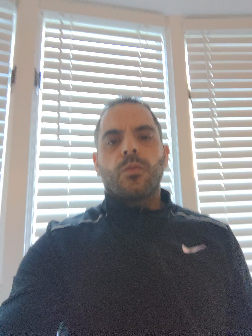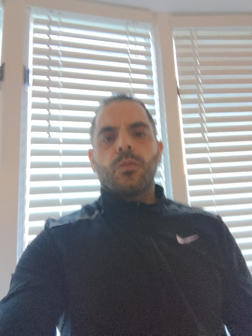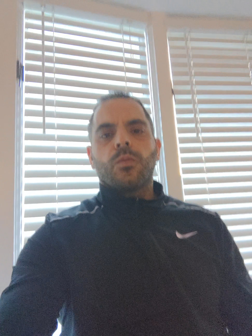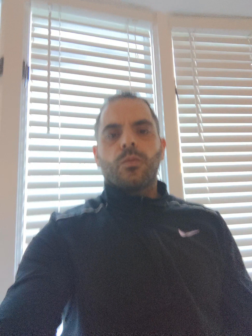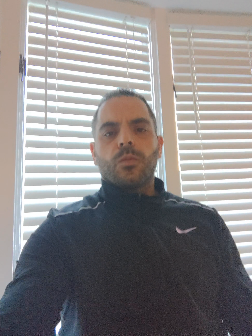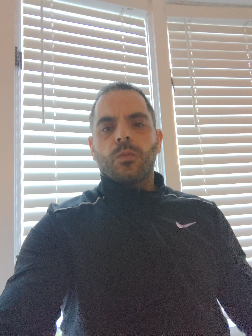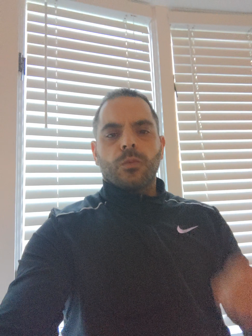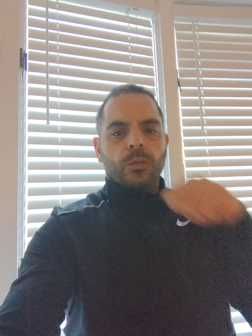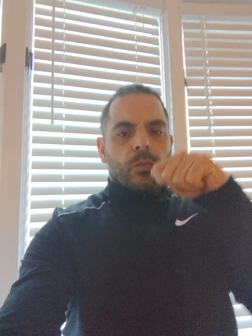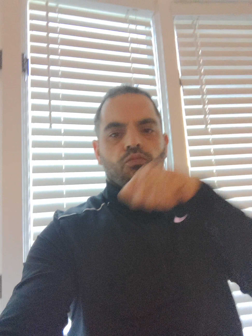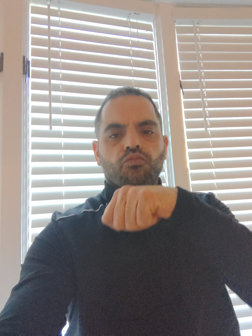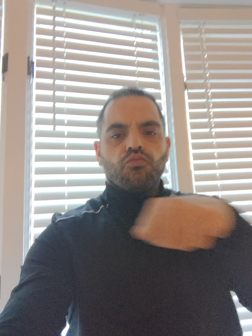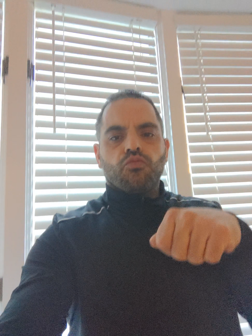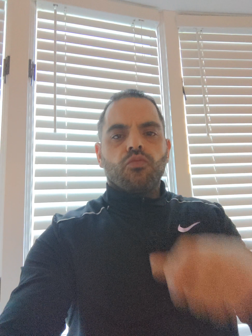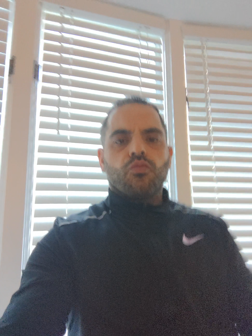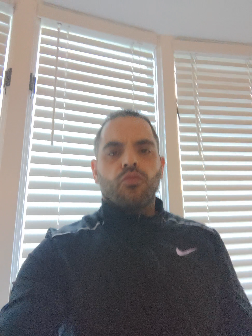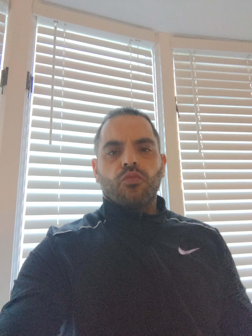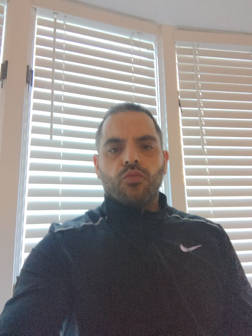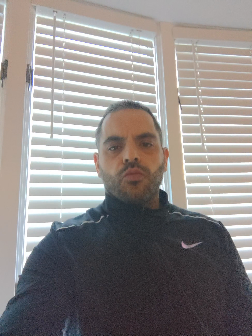toothbrush